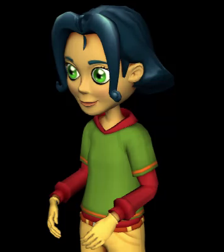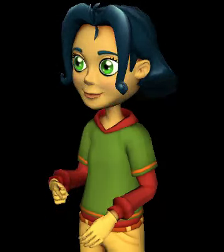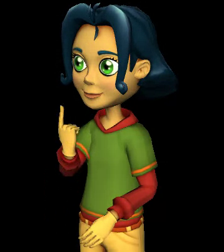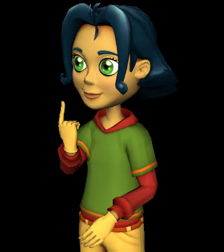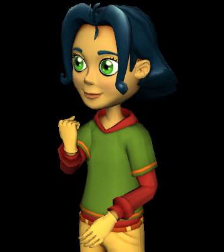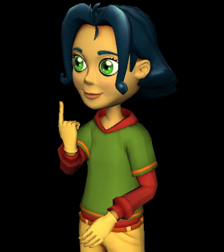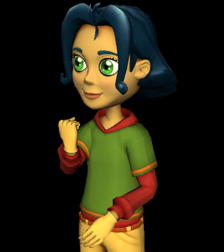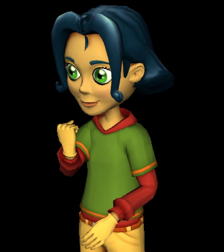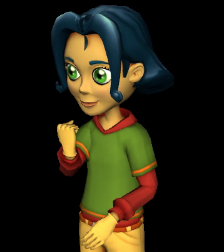أحمر